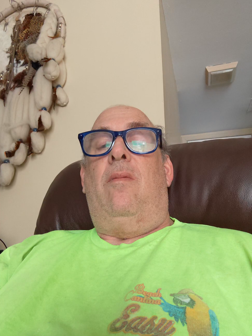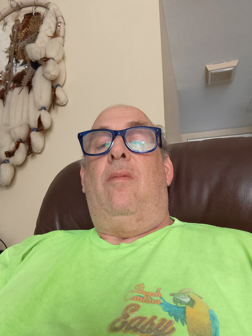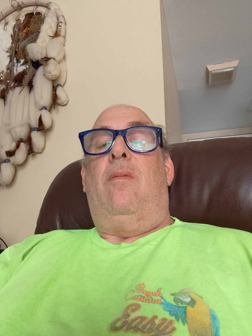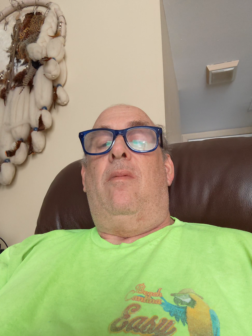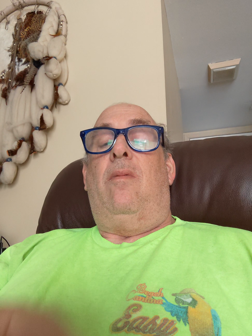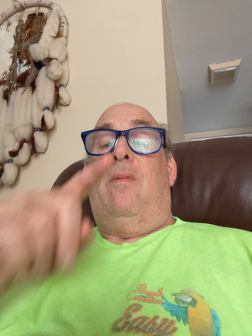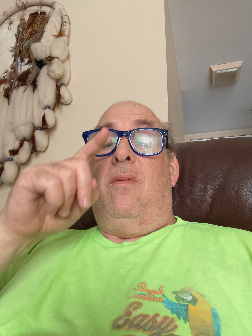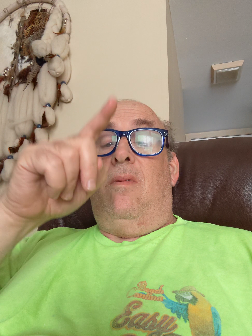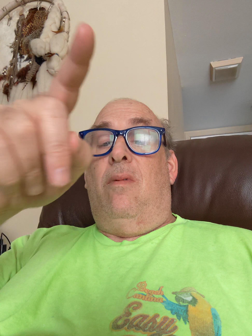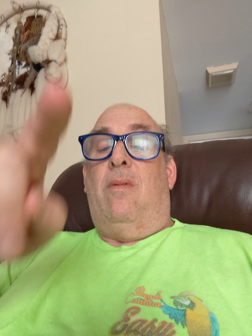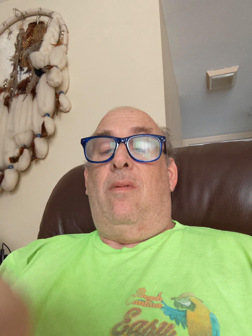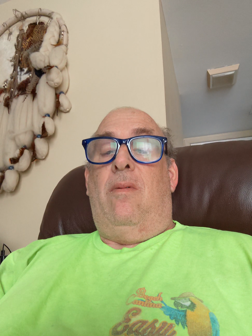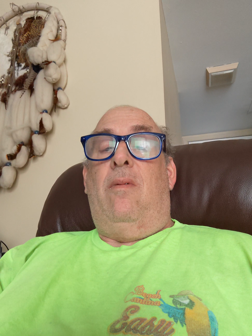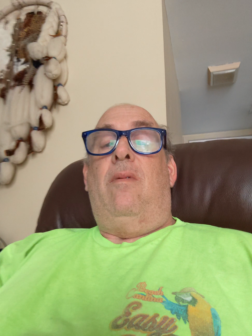there